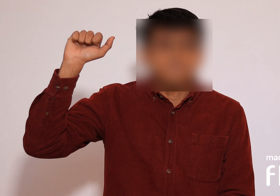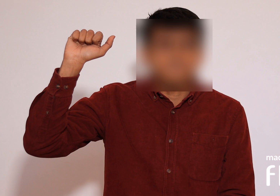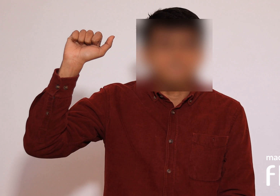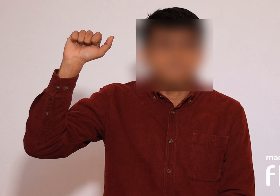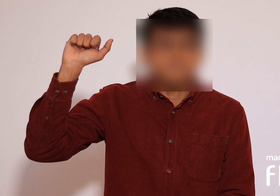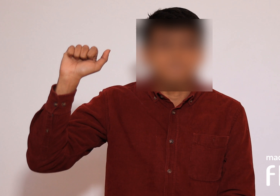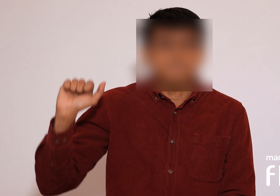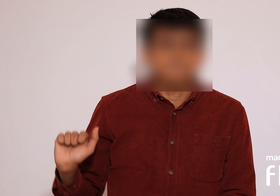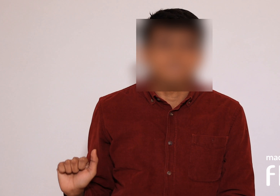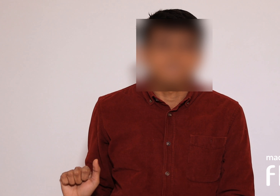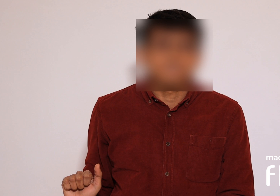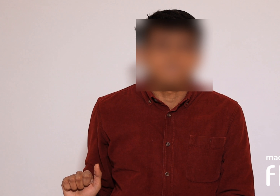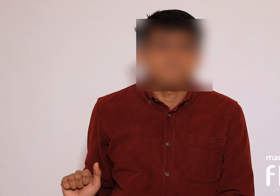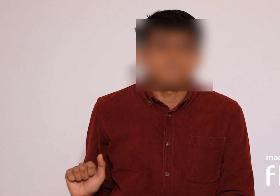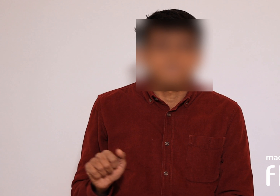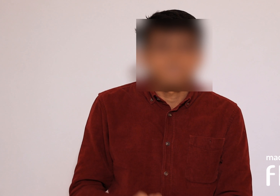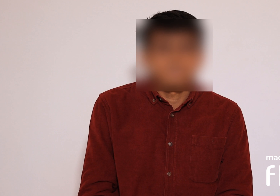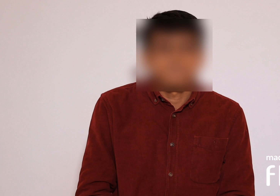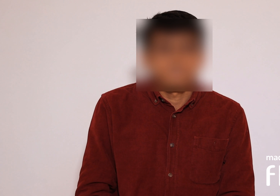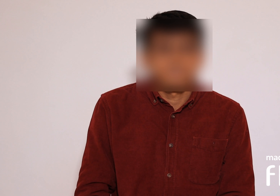آ